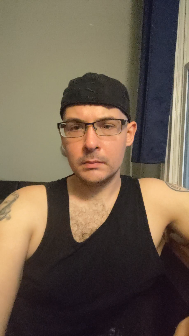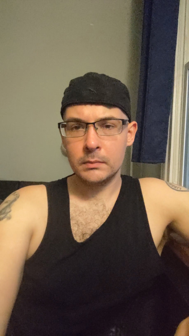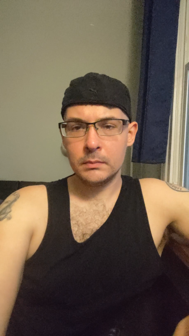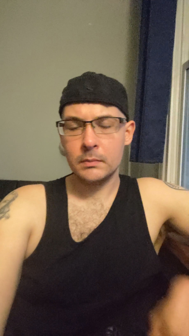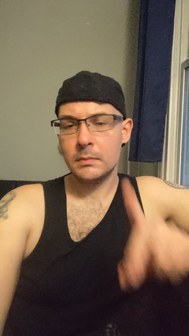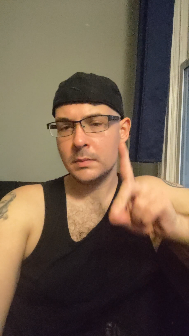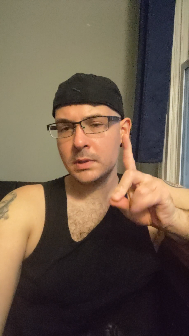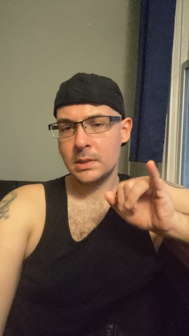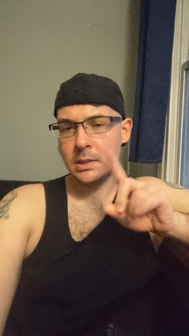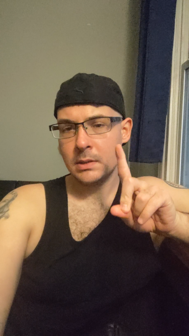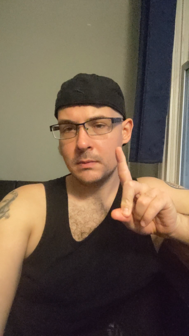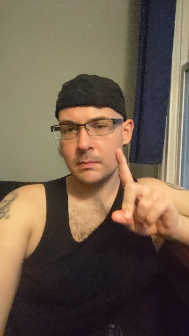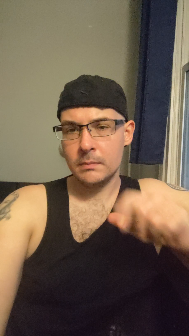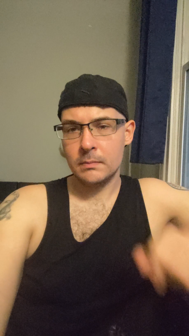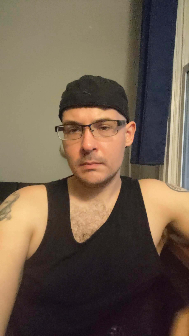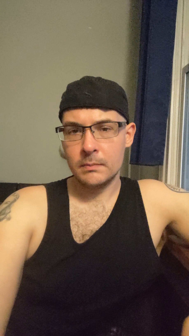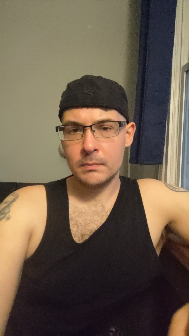did